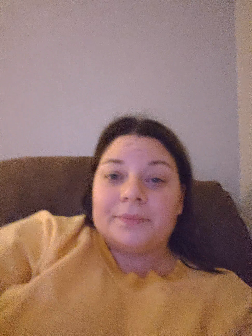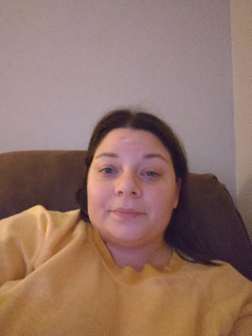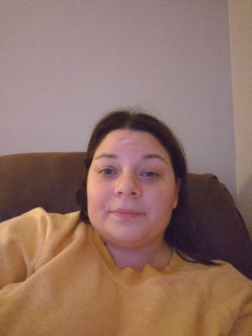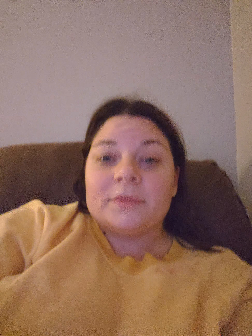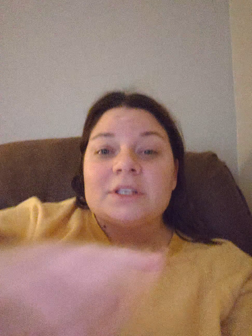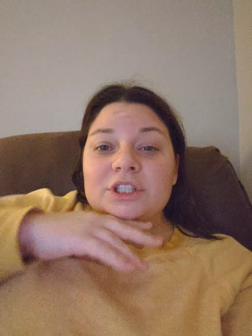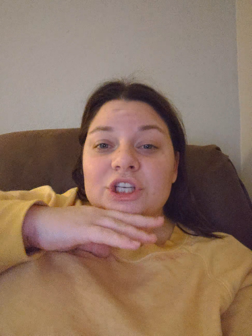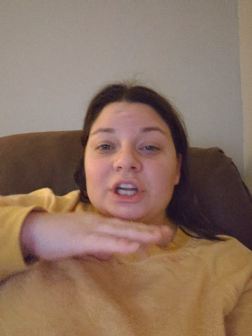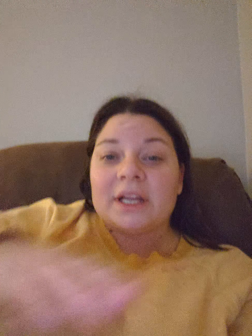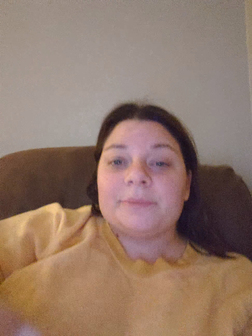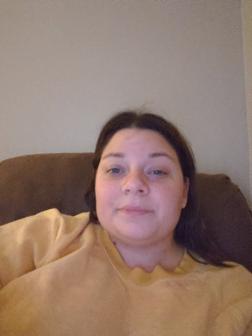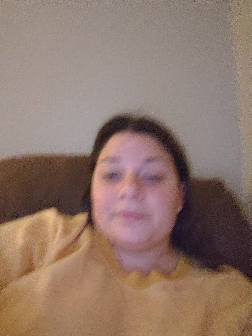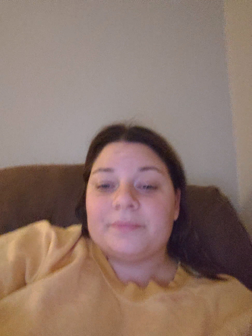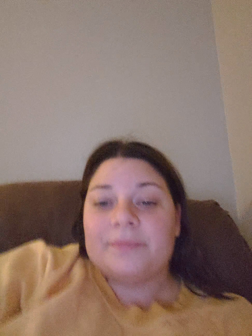dirty